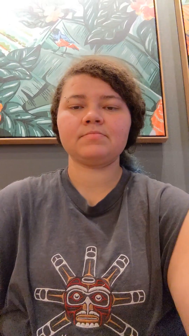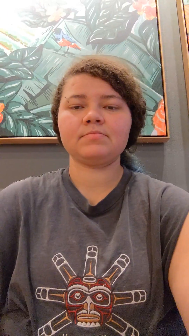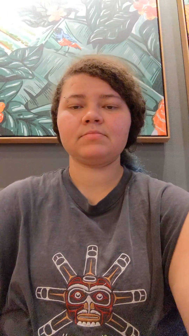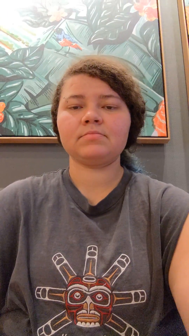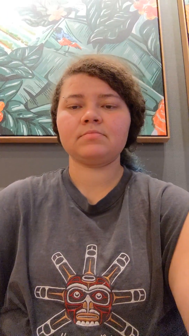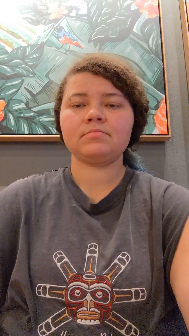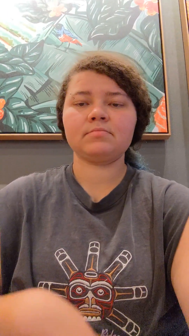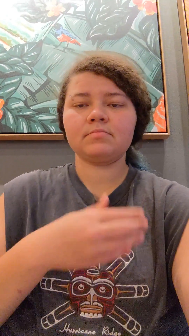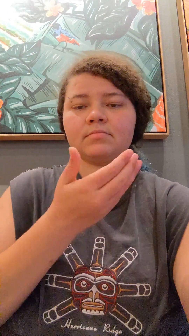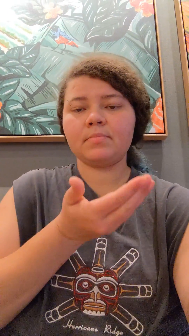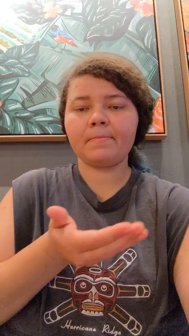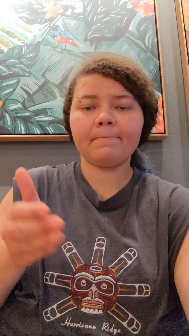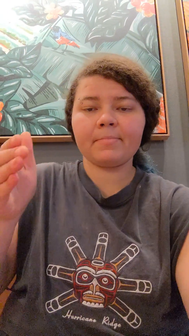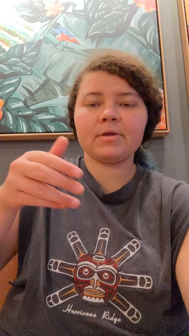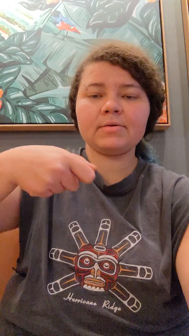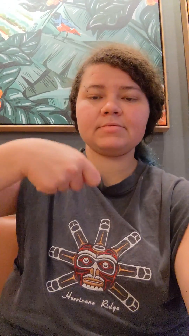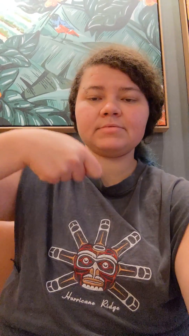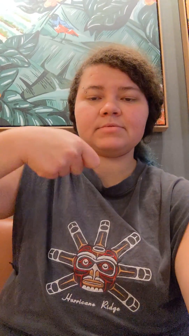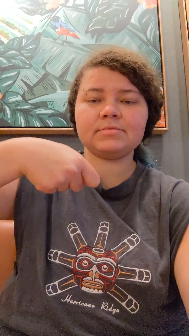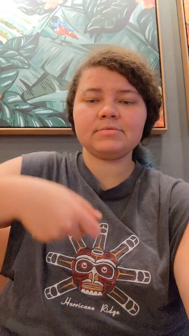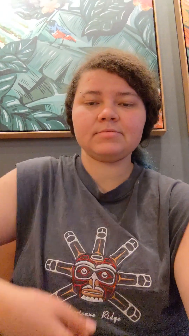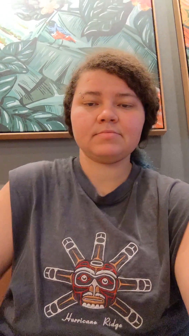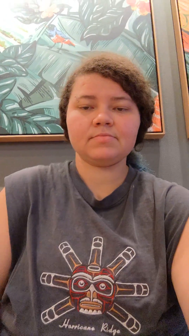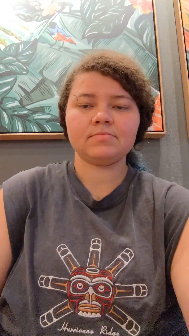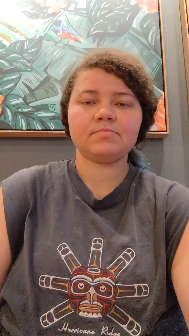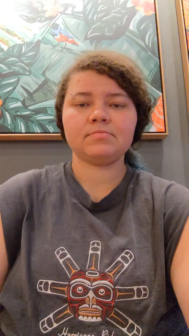basket